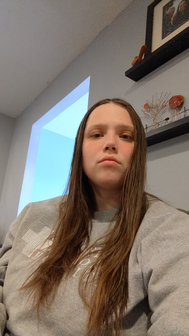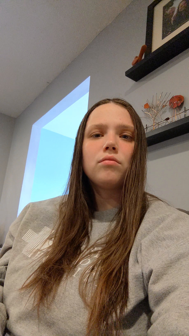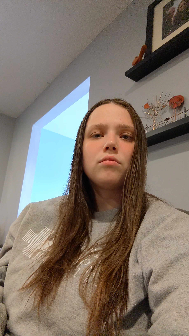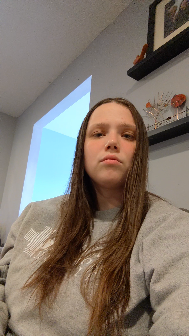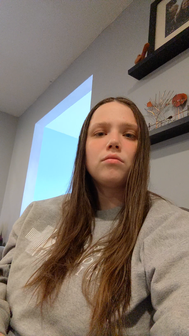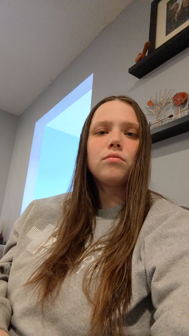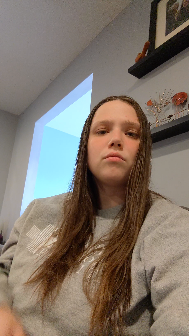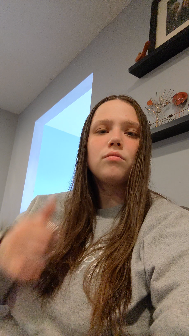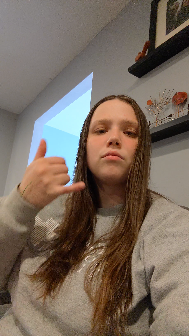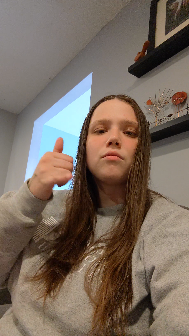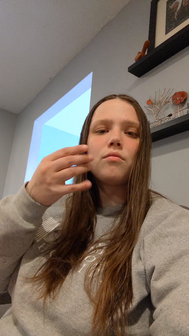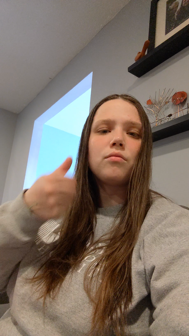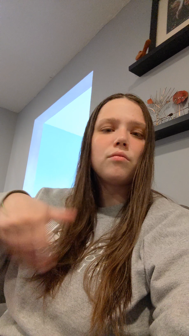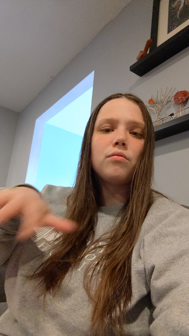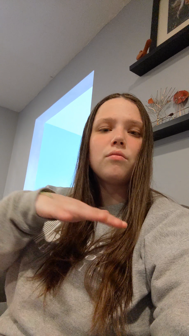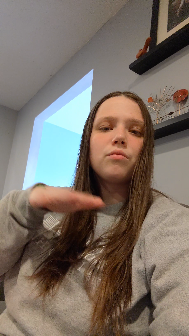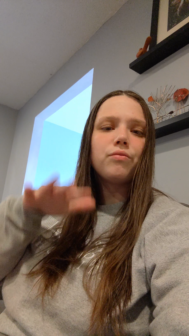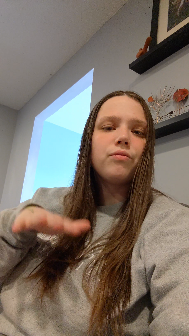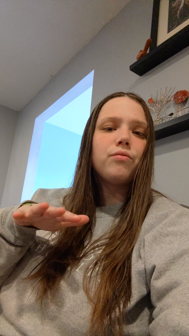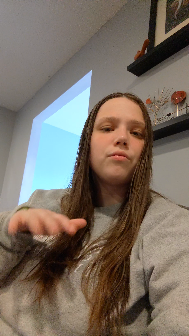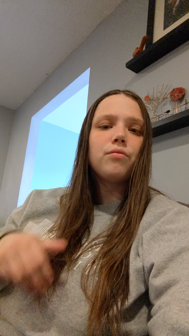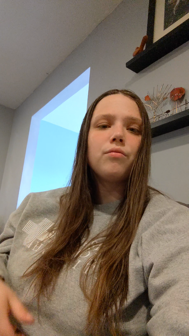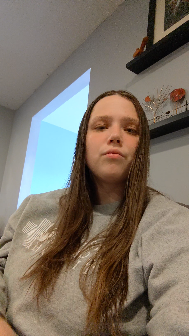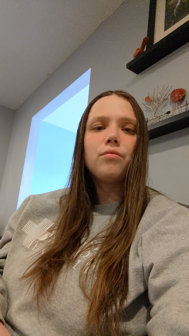playground